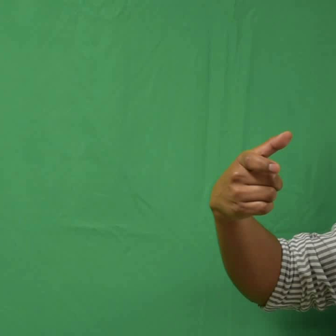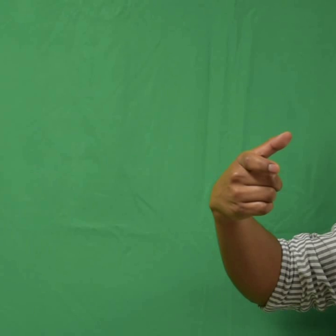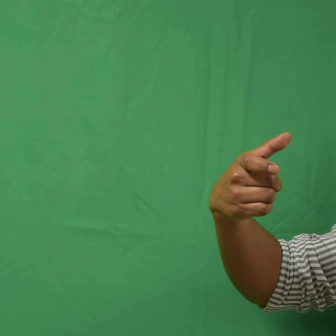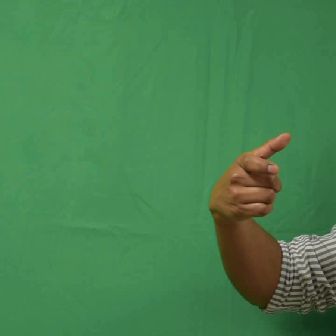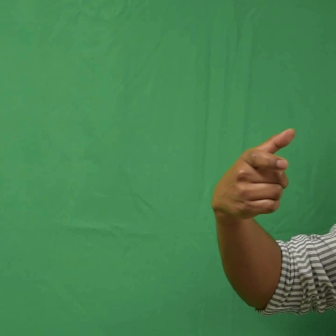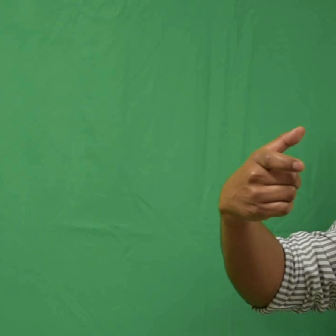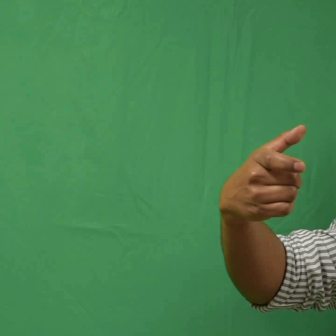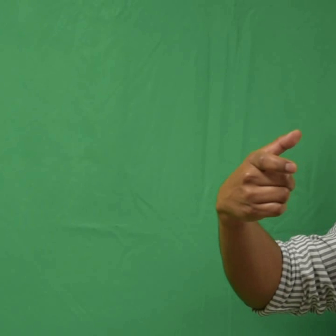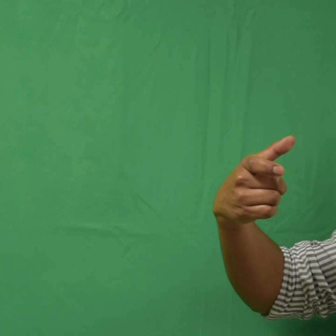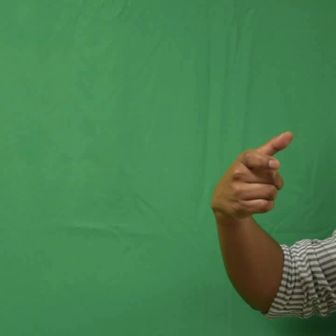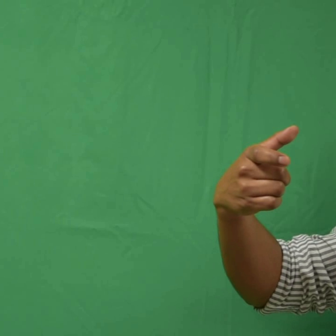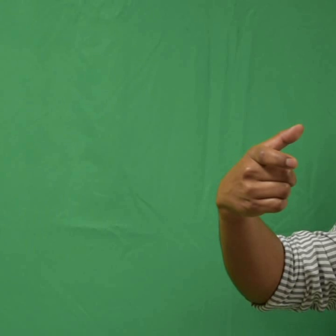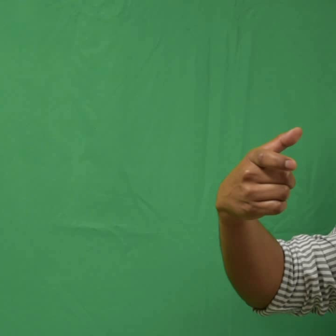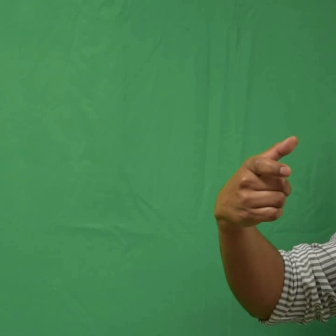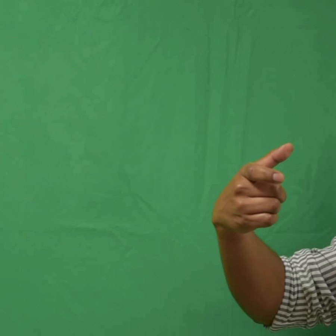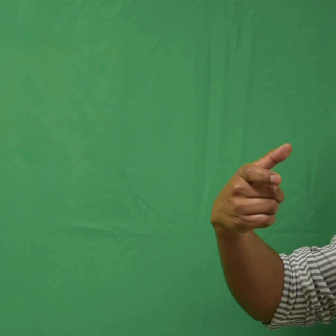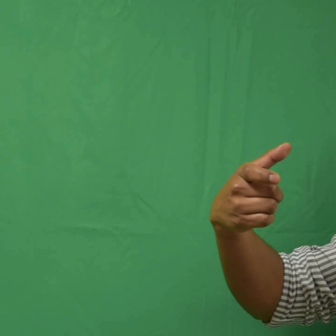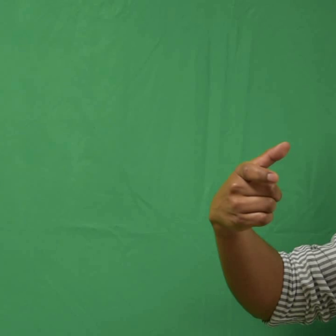X